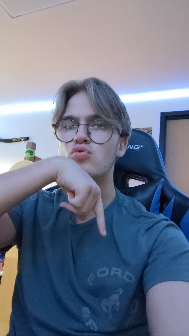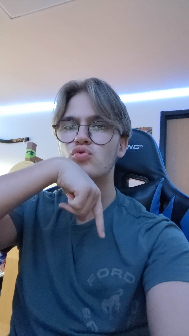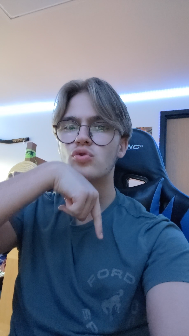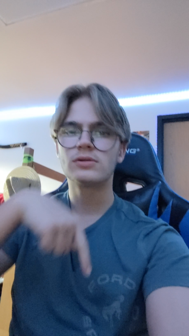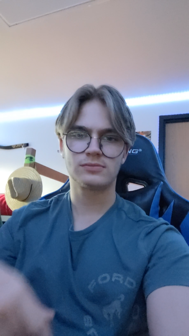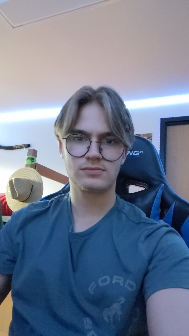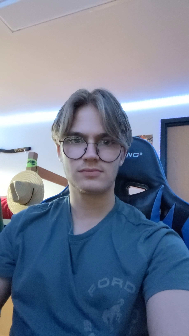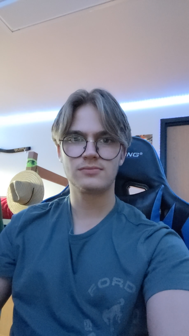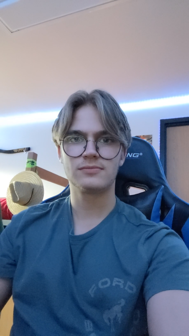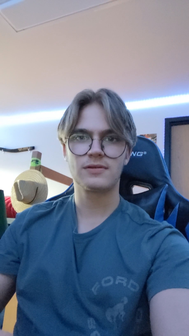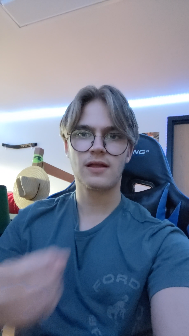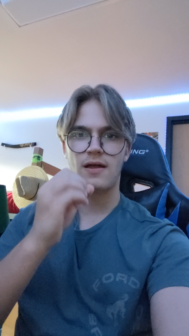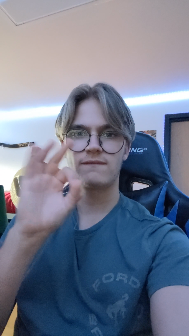of